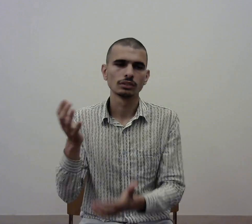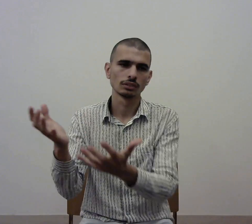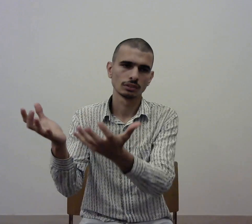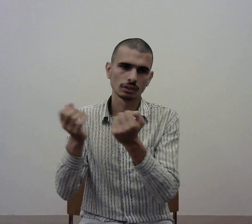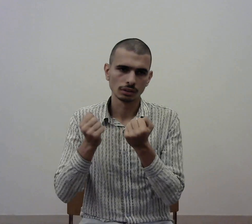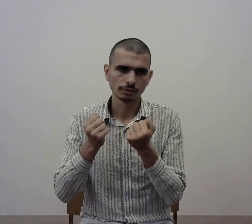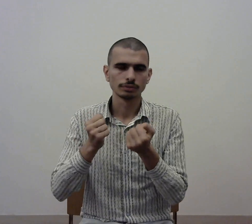almaq